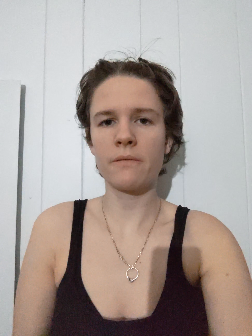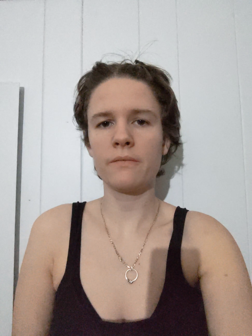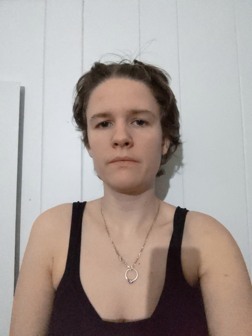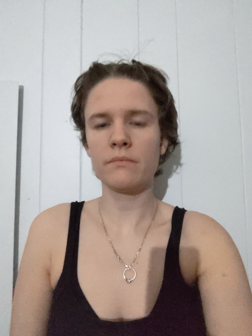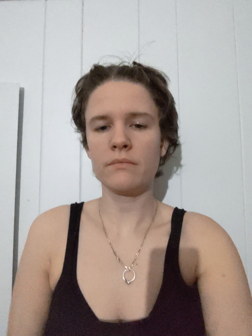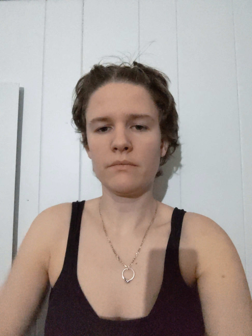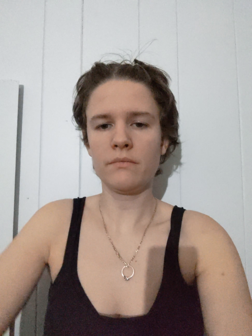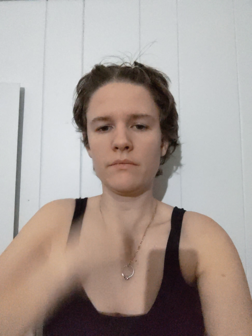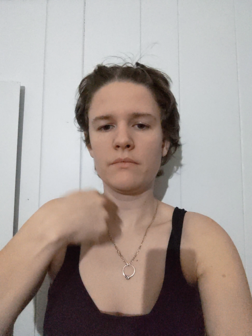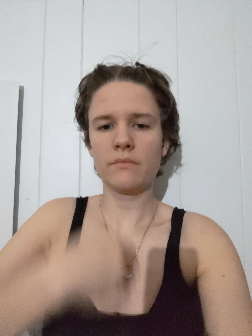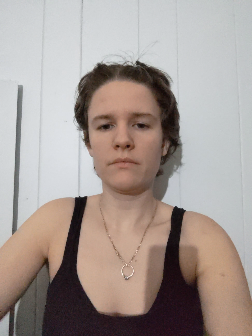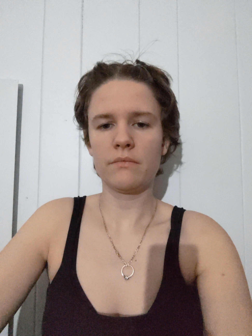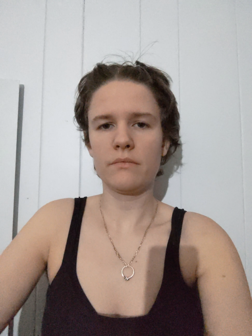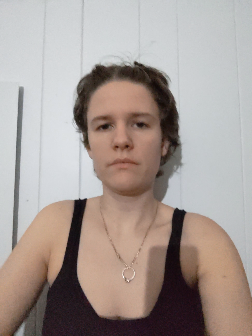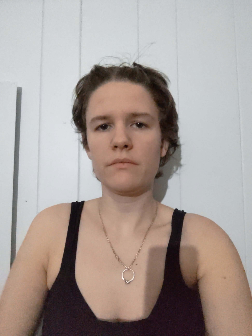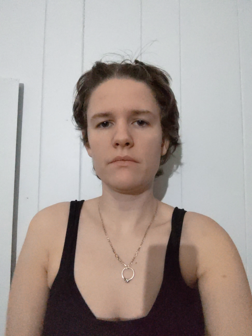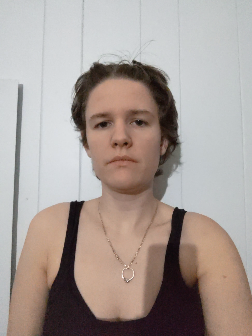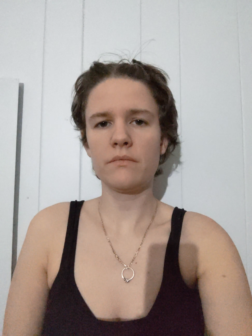zipper